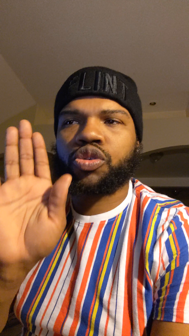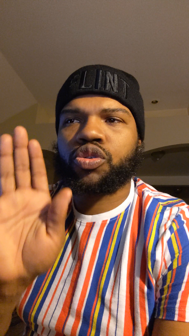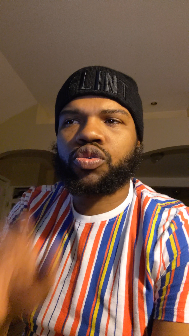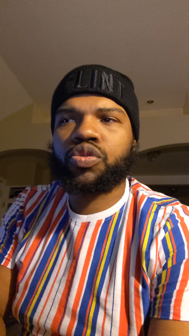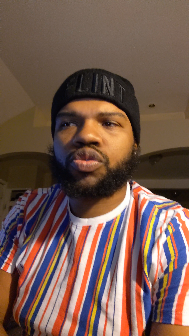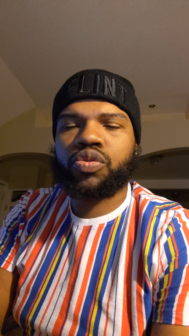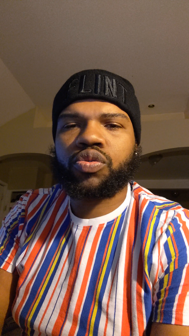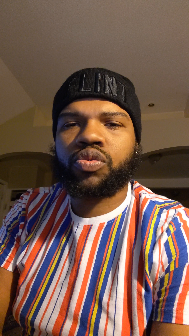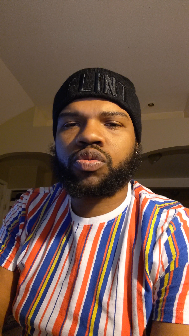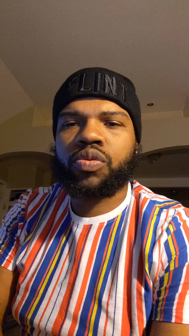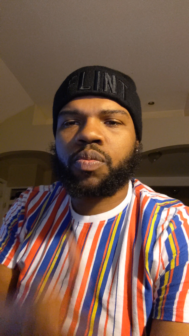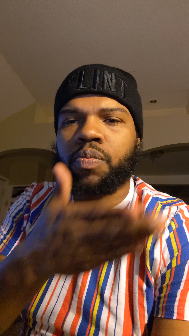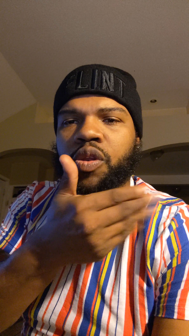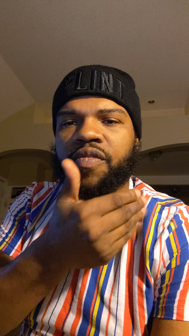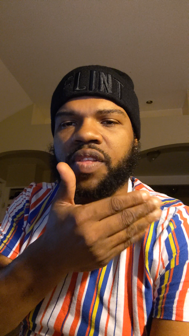butterfly